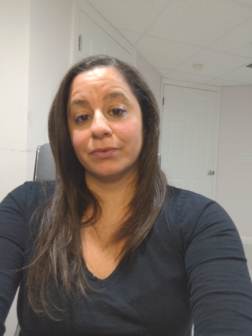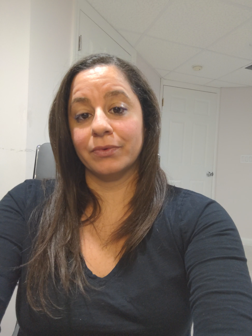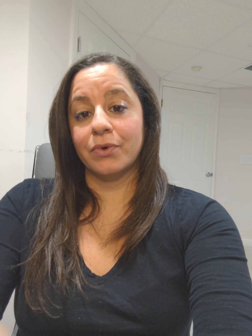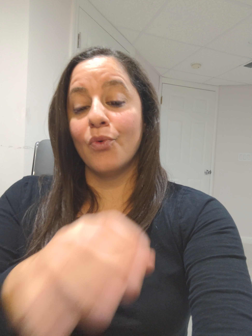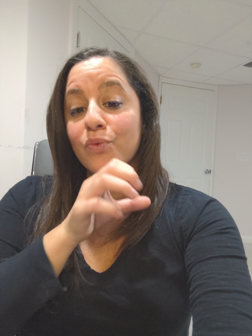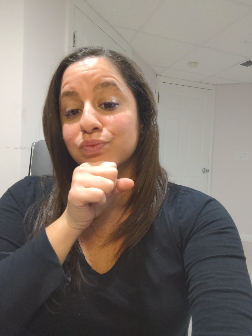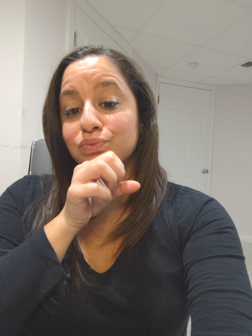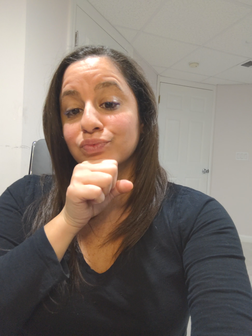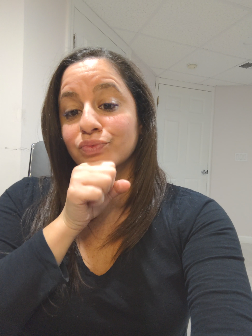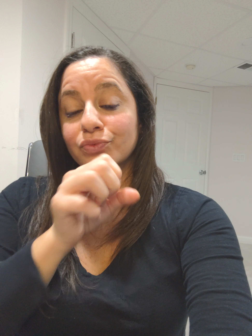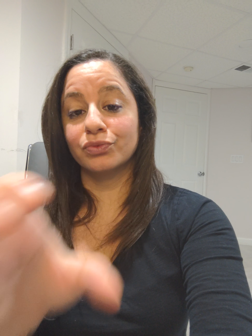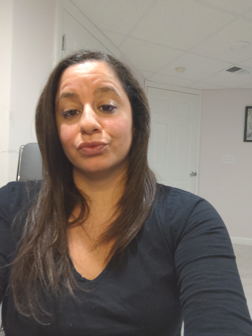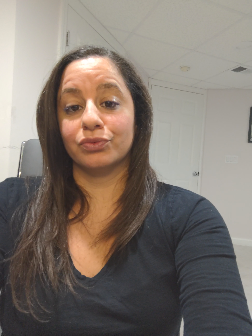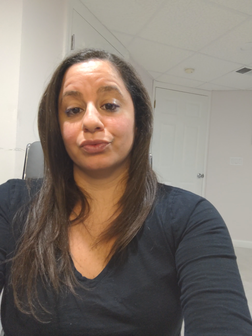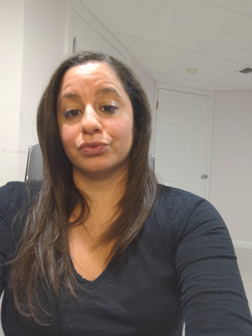orange